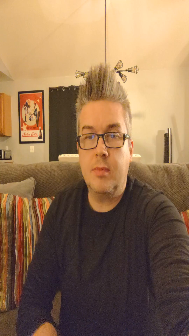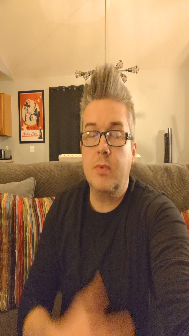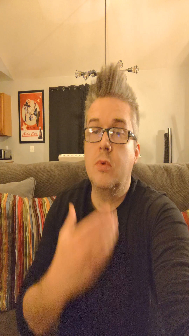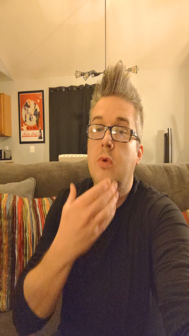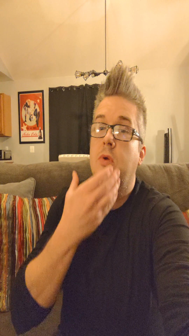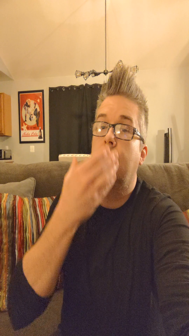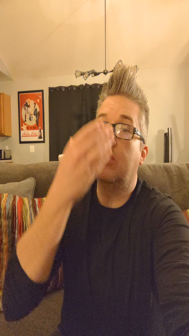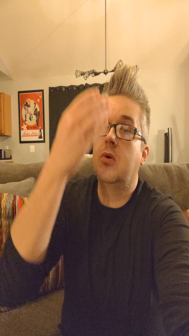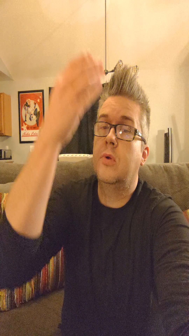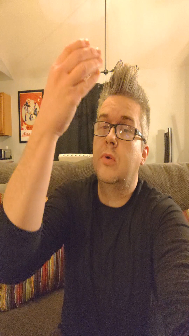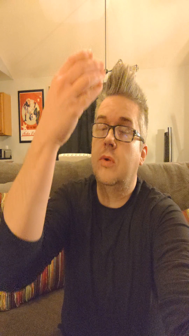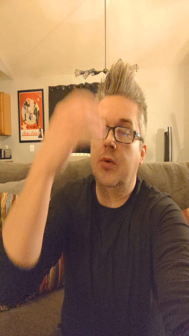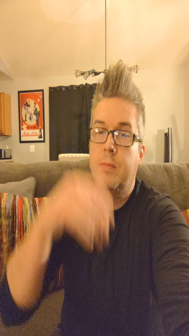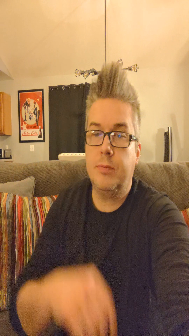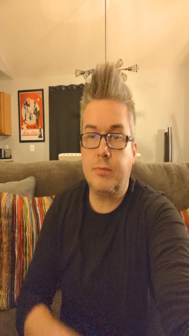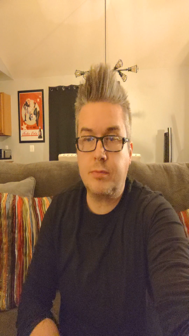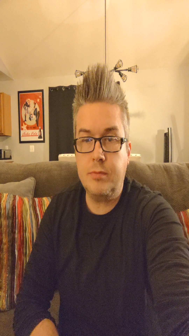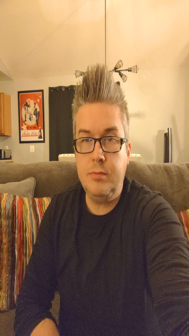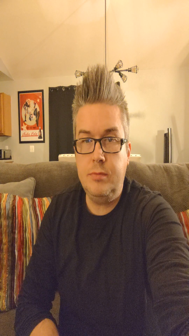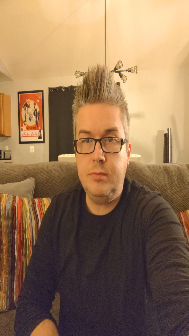giraffe